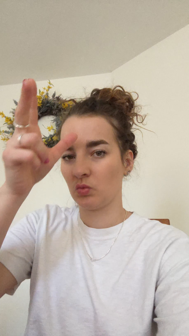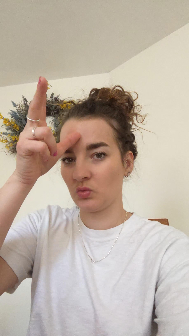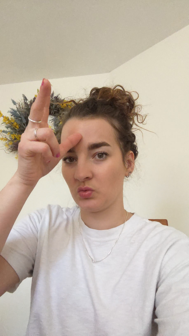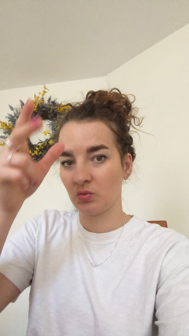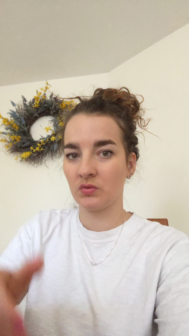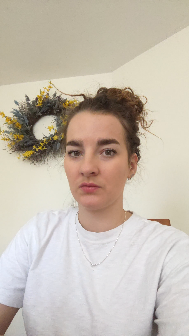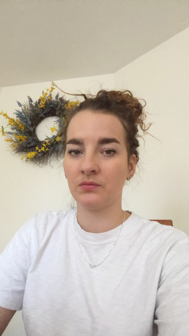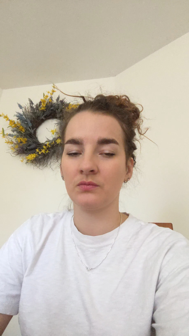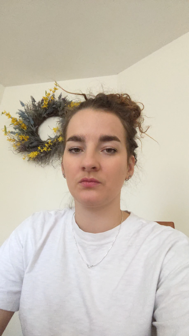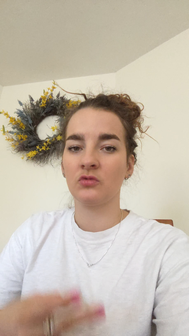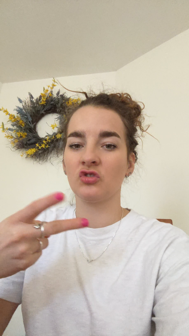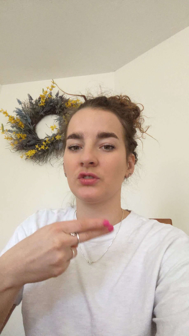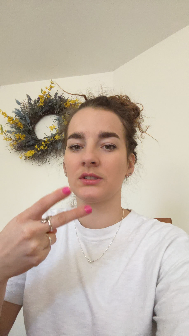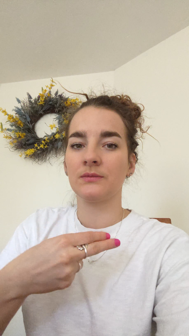sheep